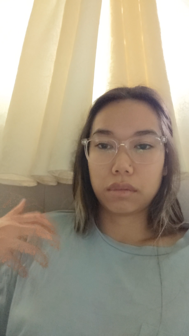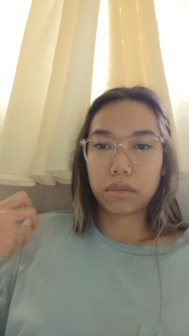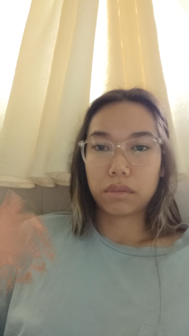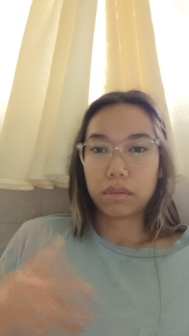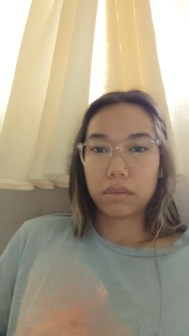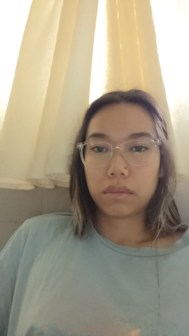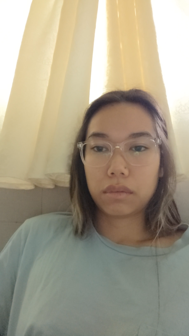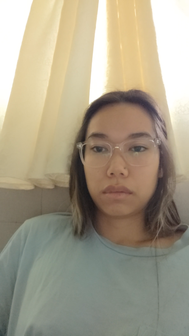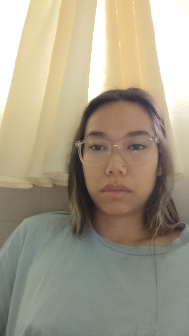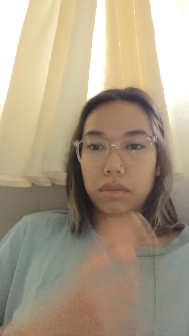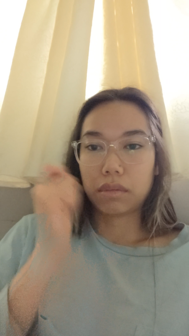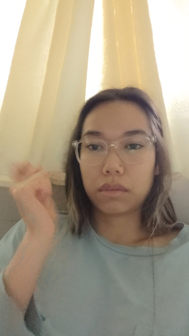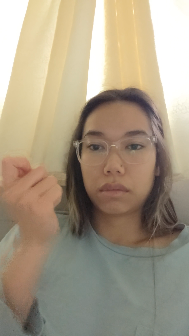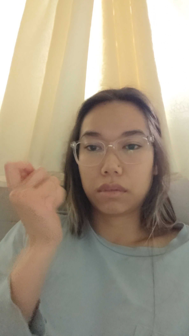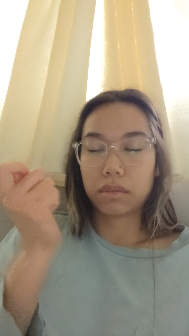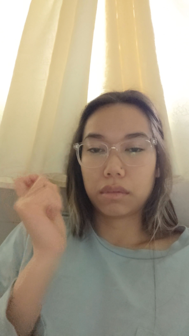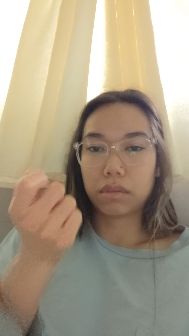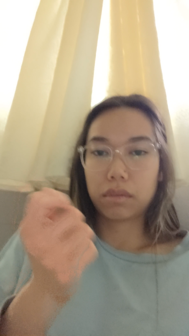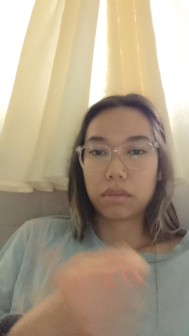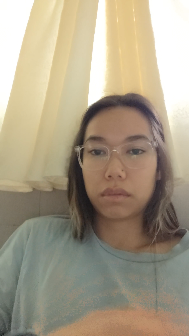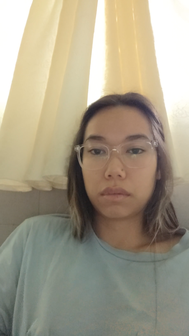bat